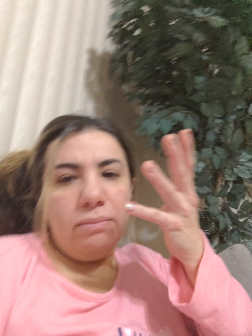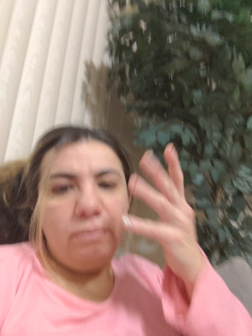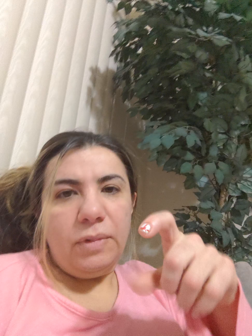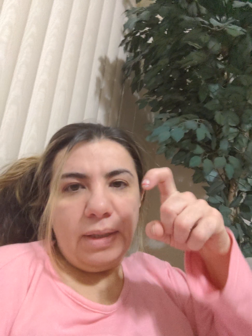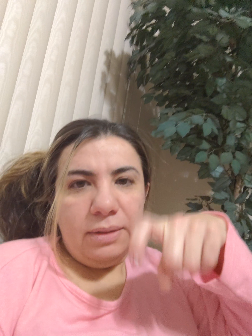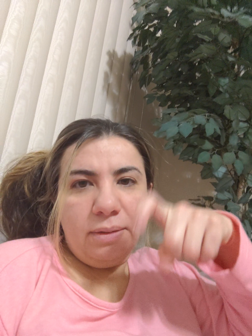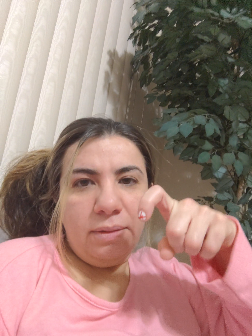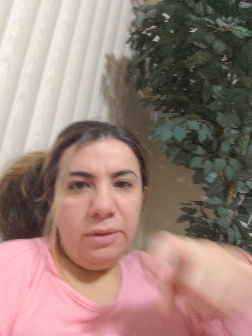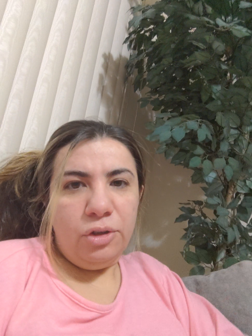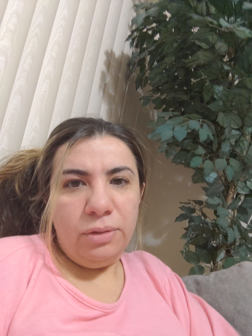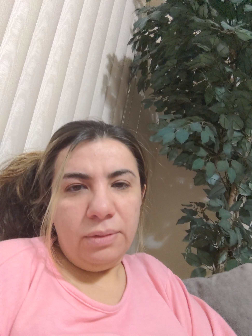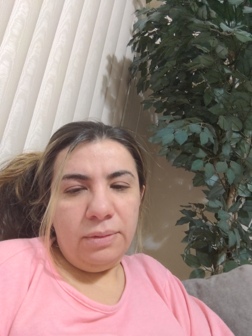time